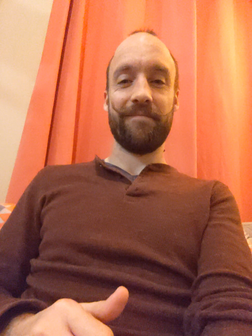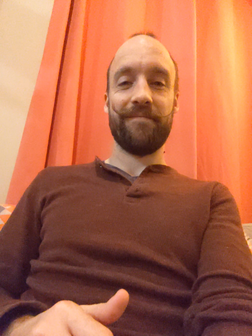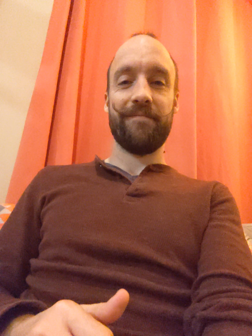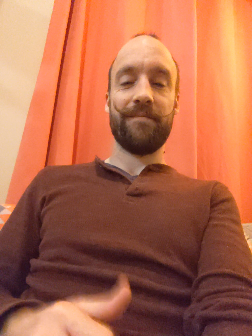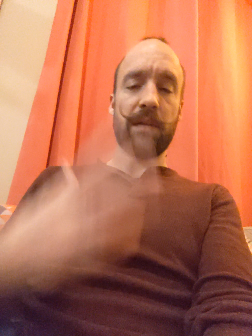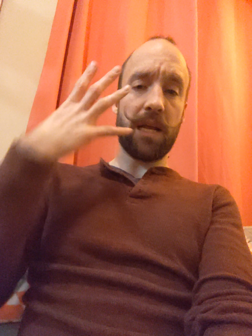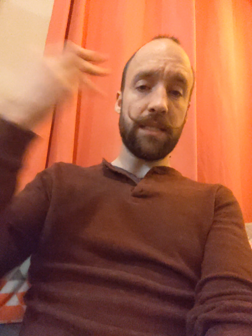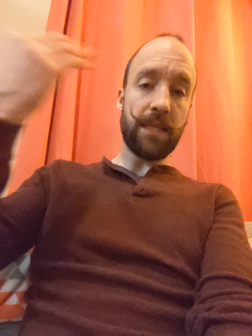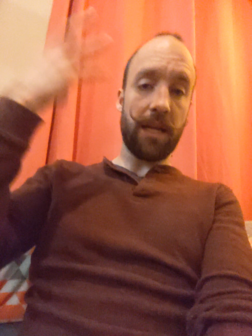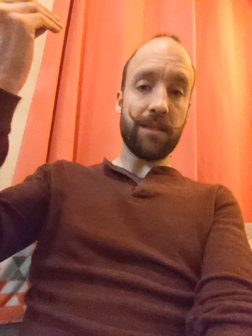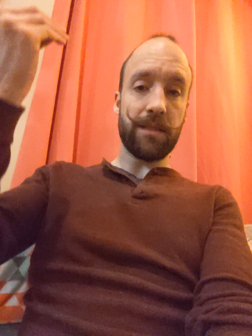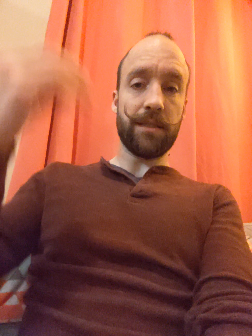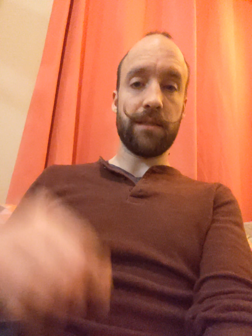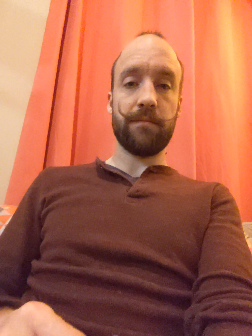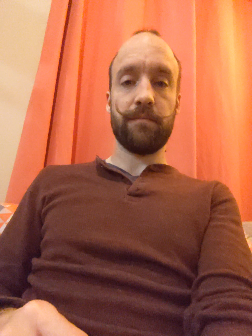outside